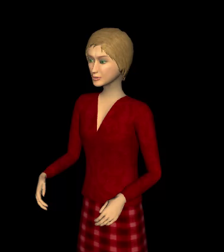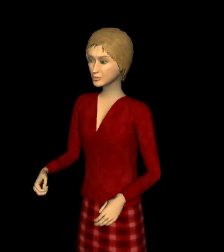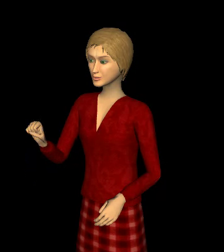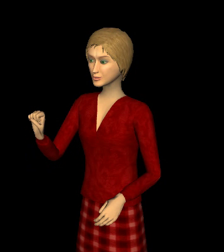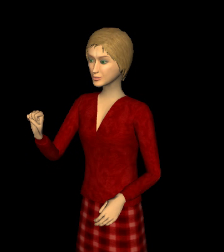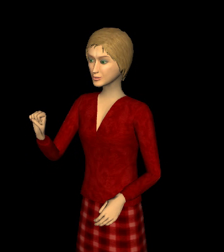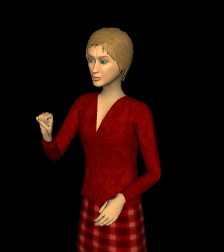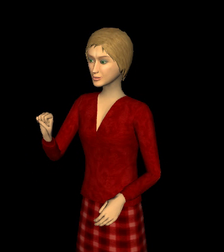أخت